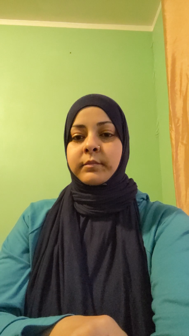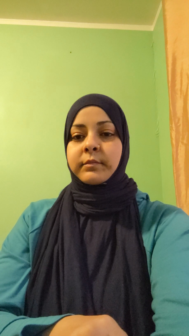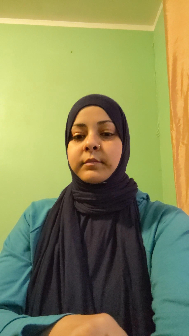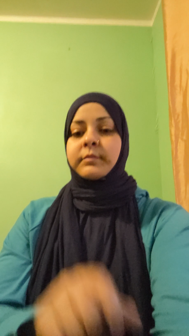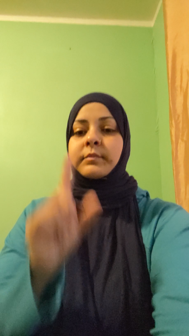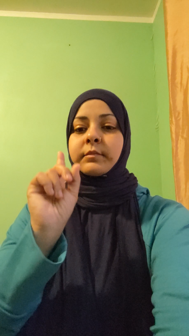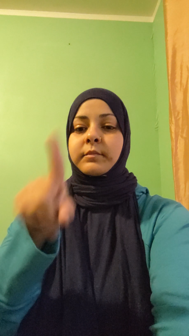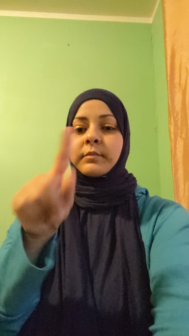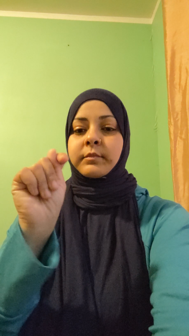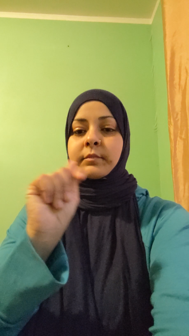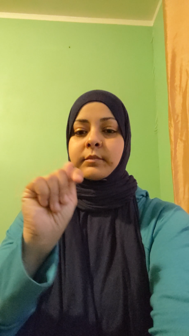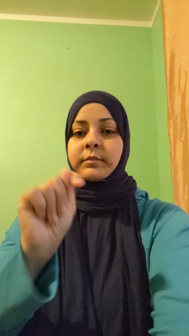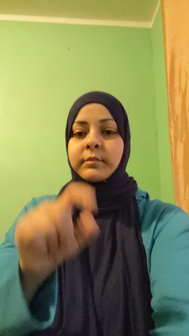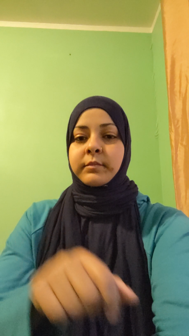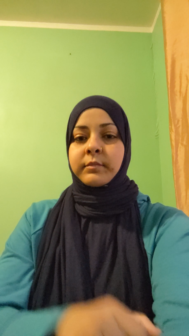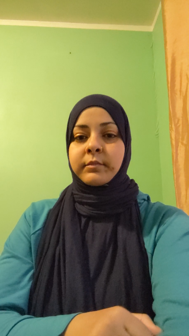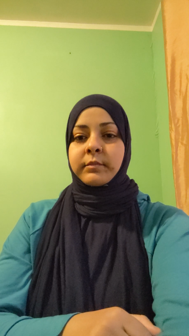go potty